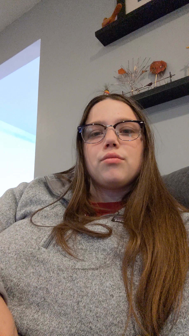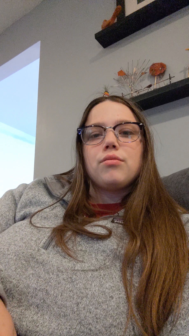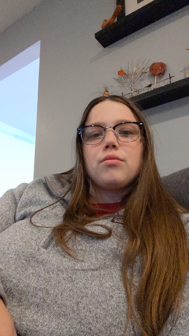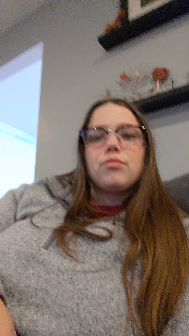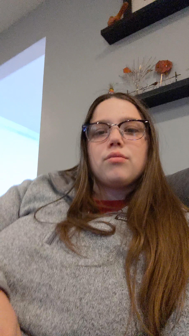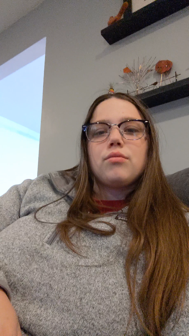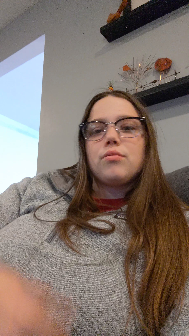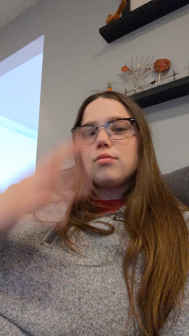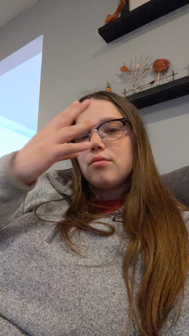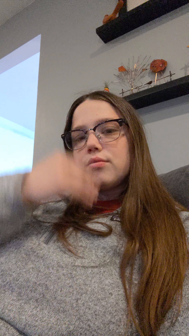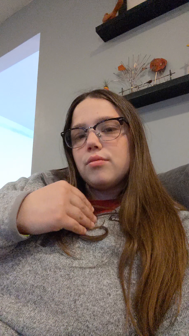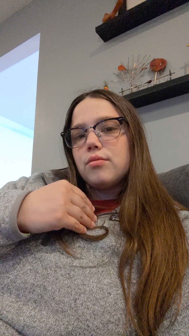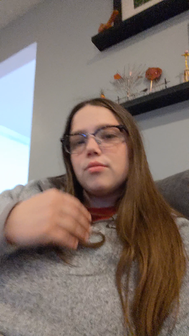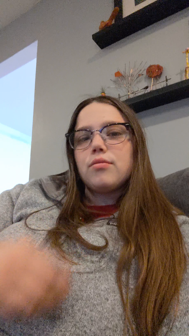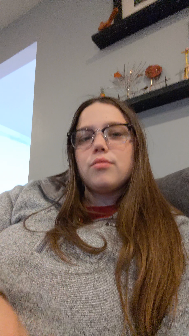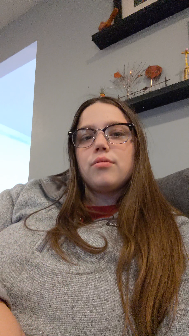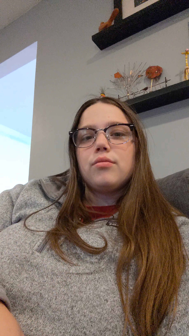asleep